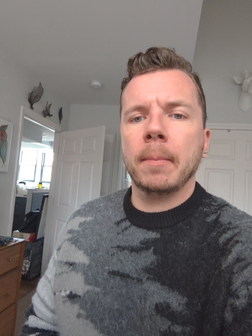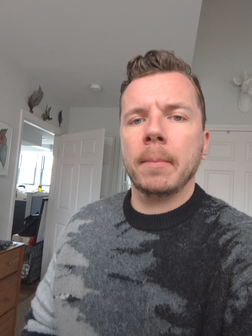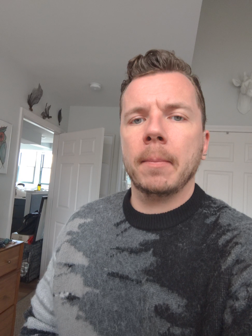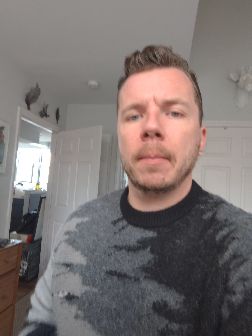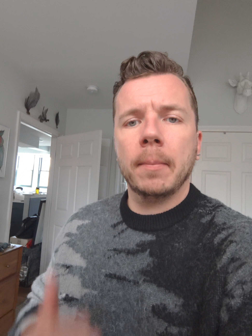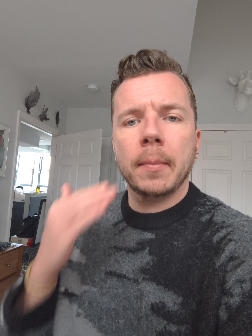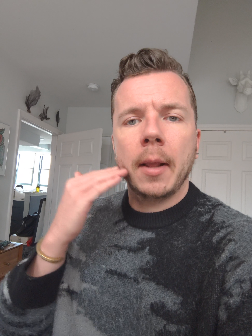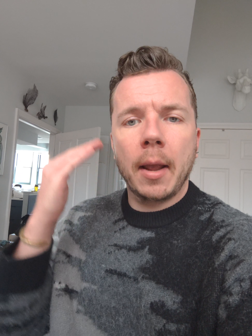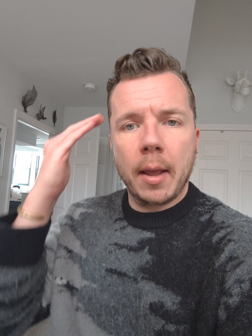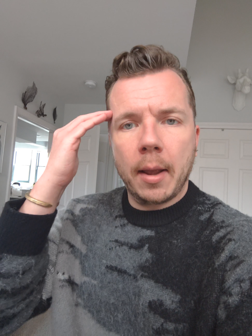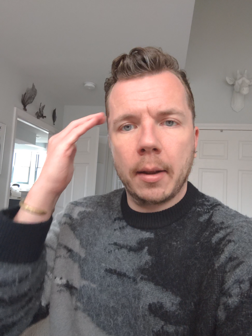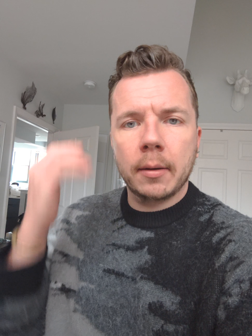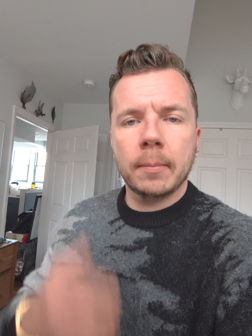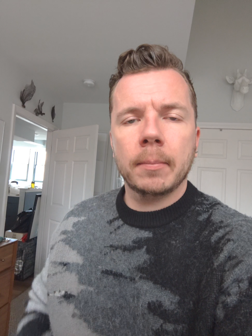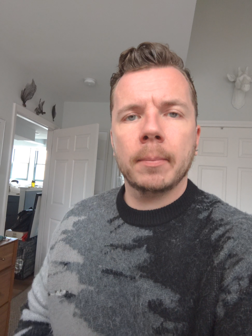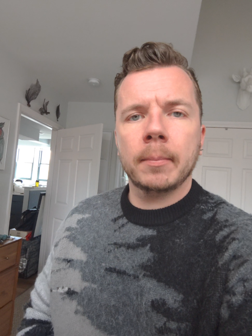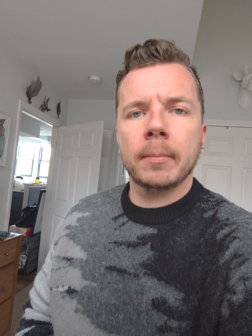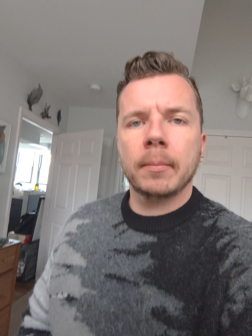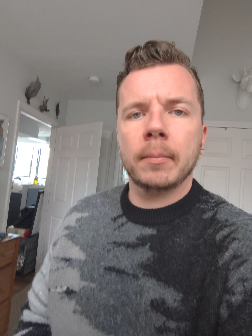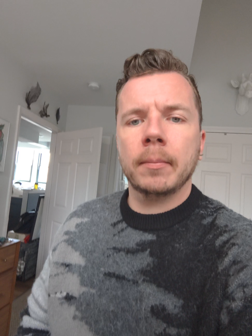head